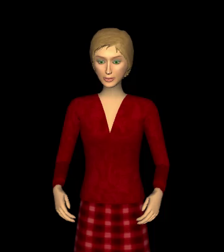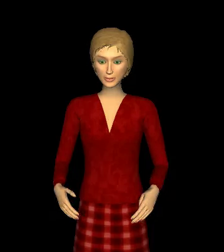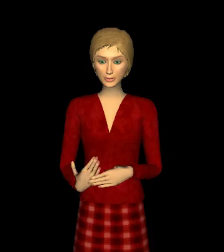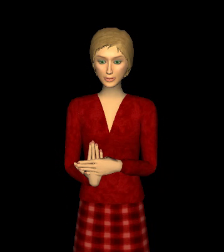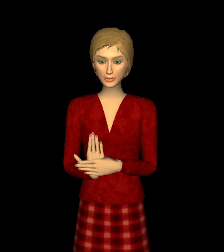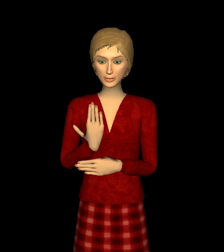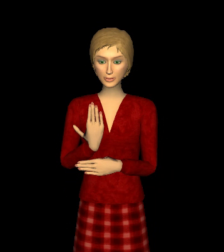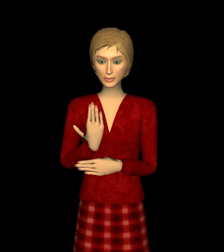صباح